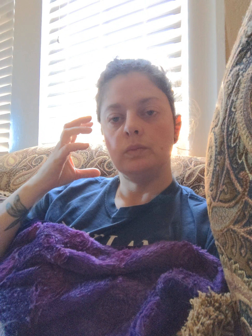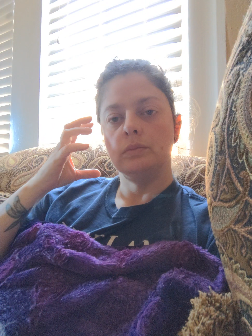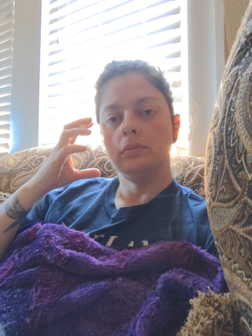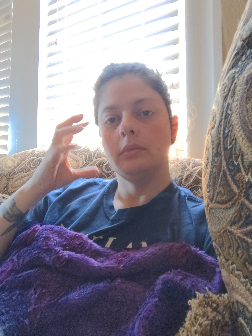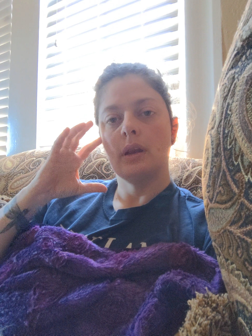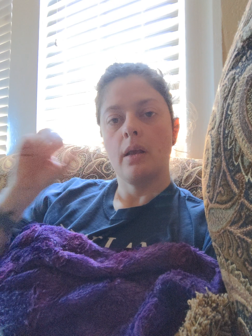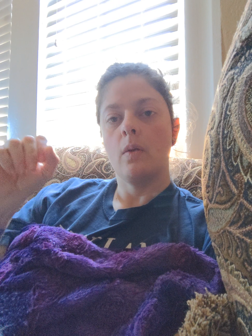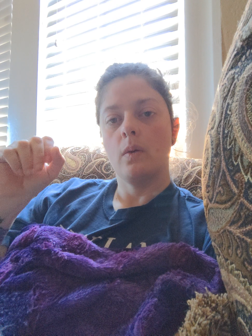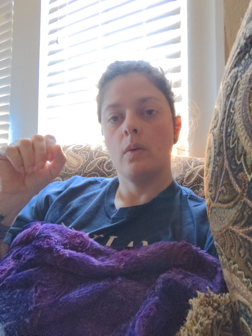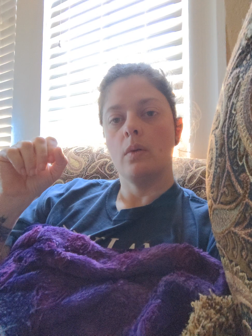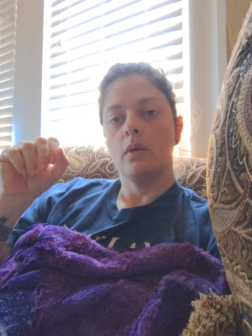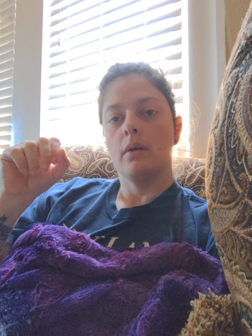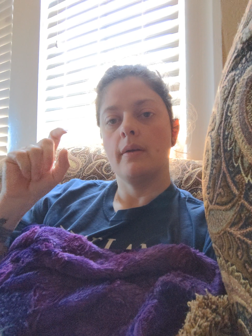loud